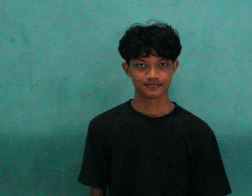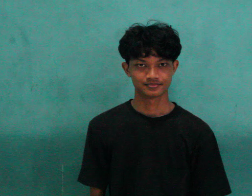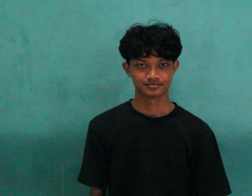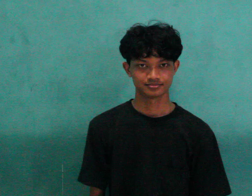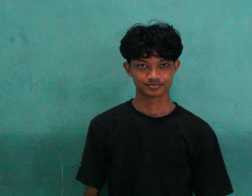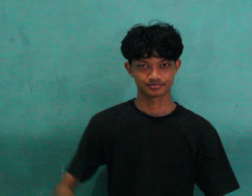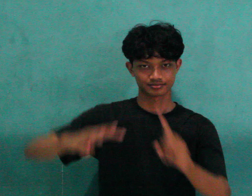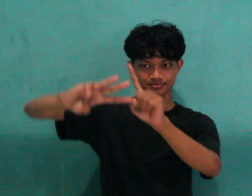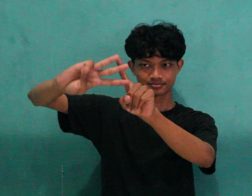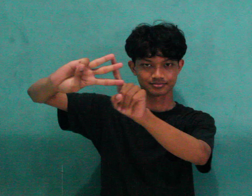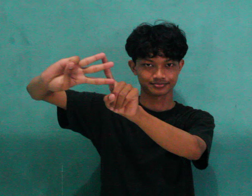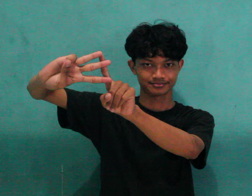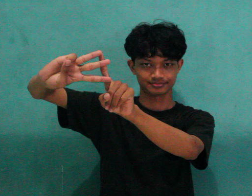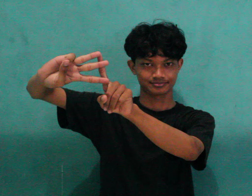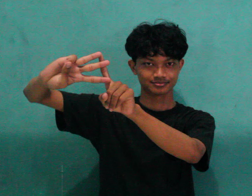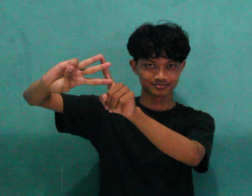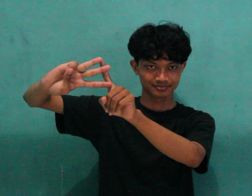B